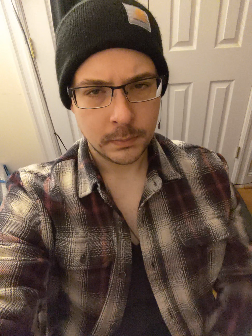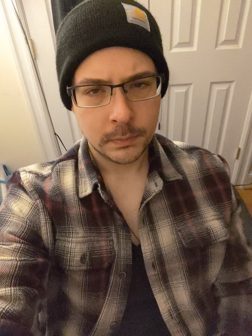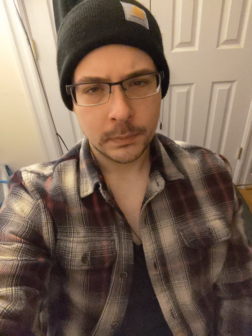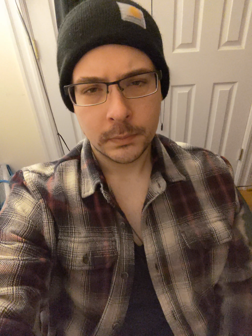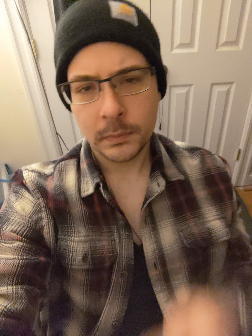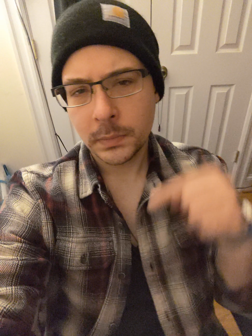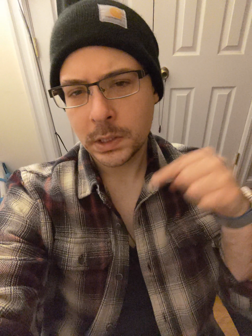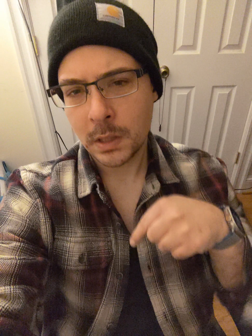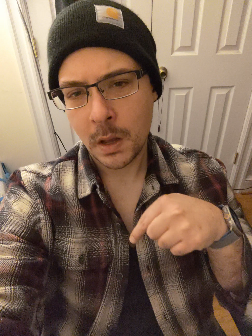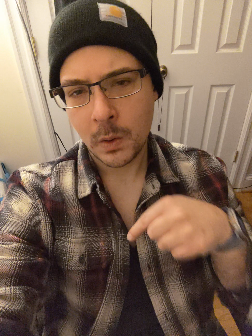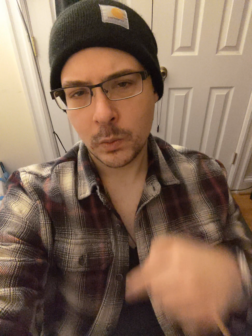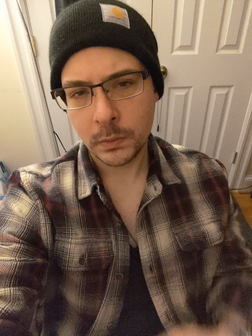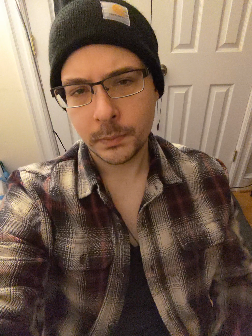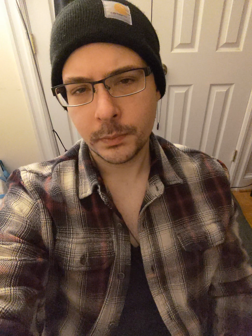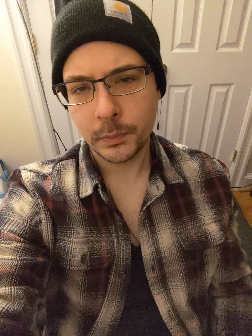down